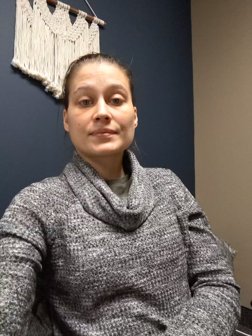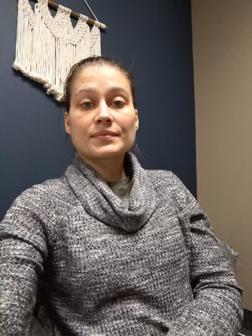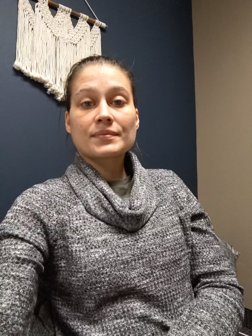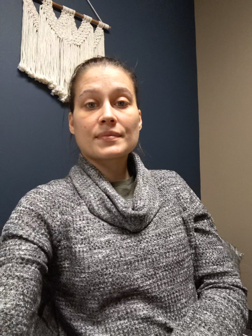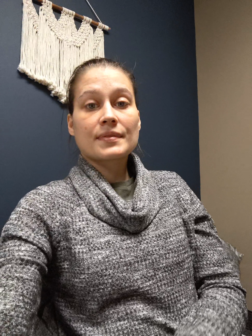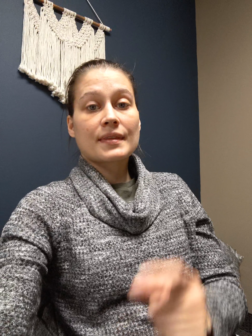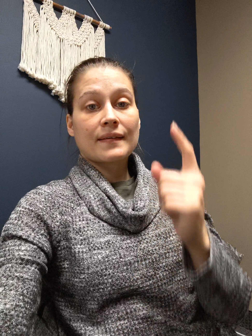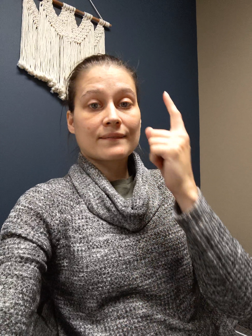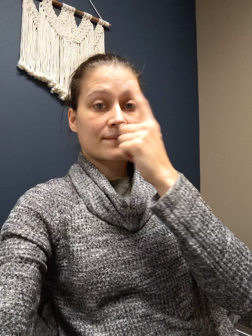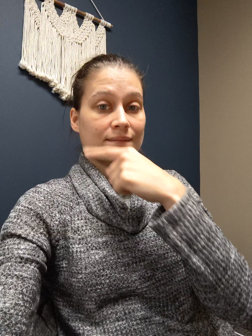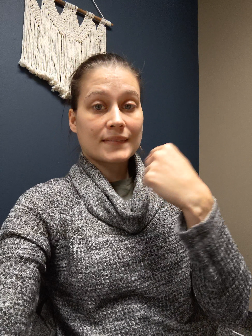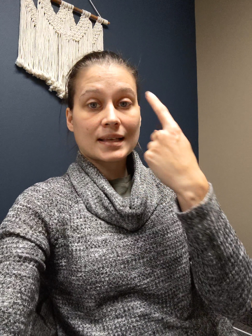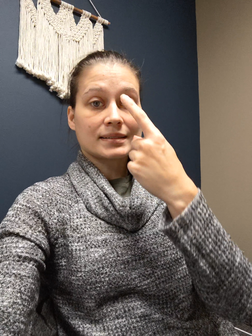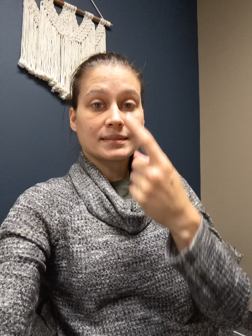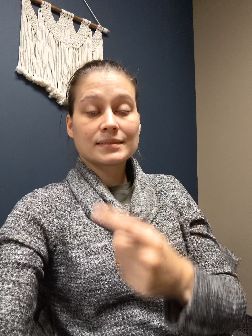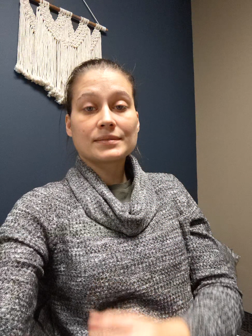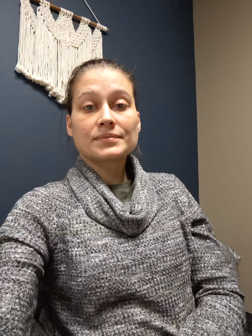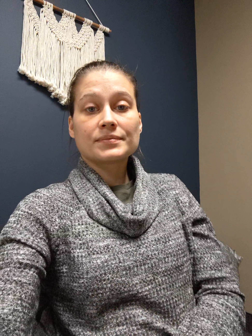face